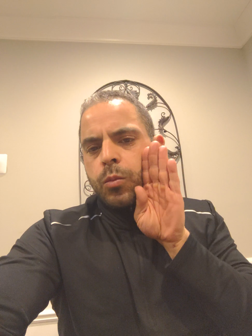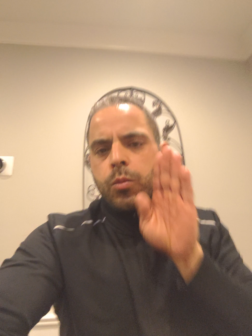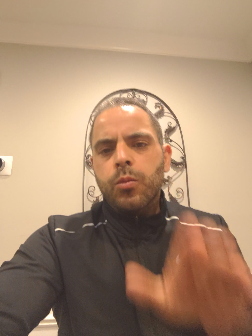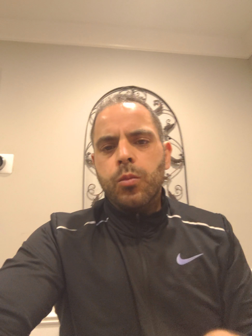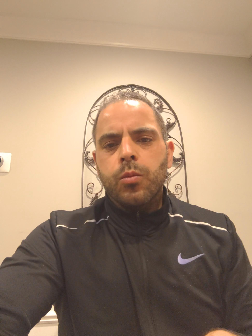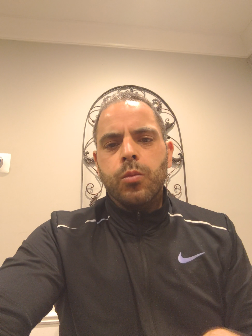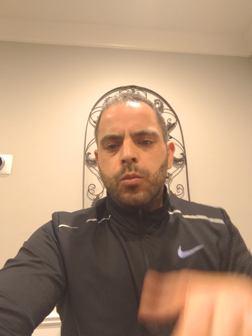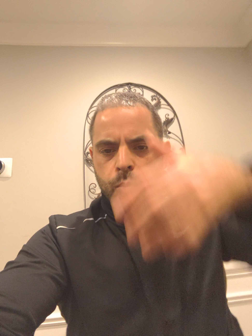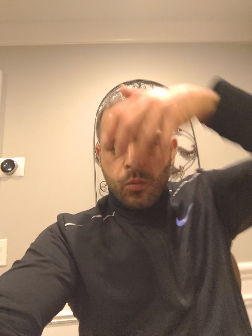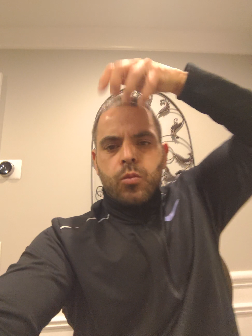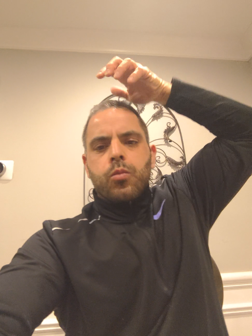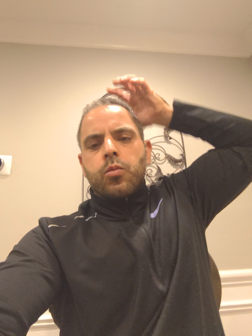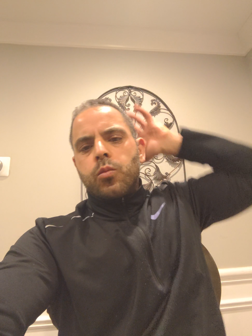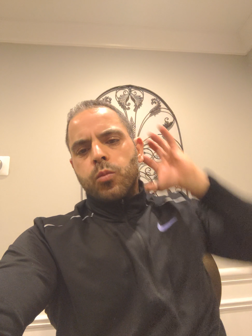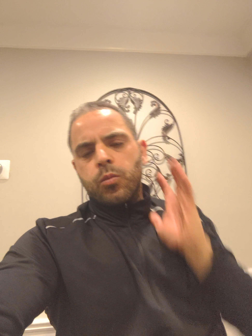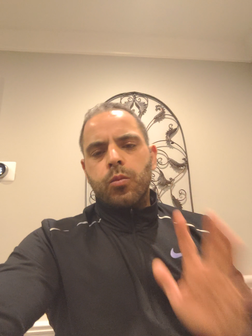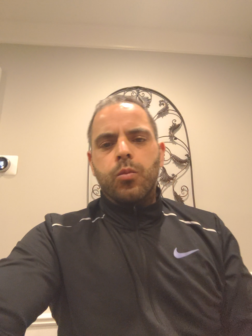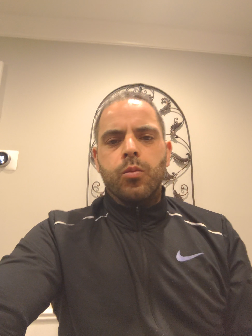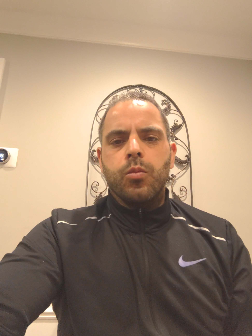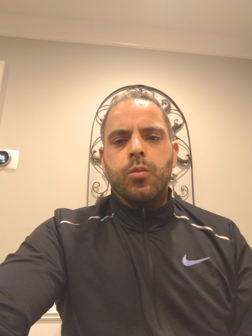lion